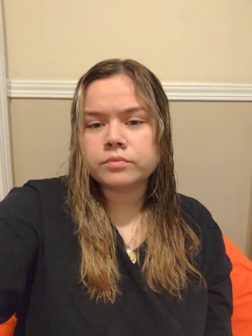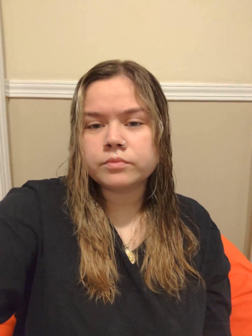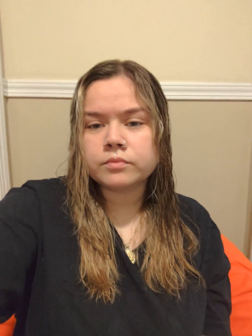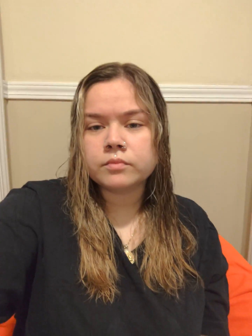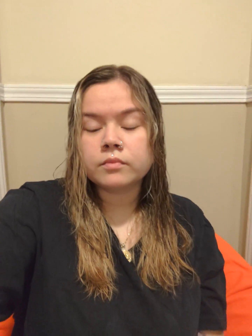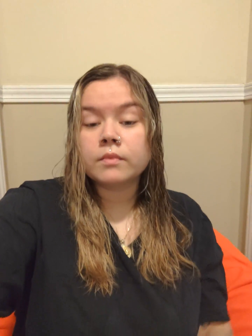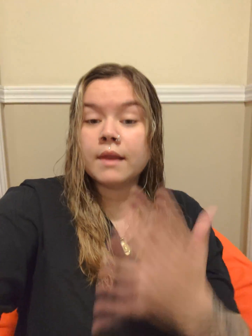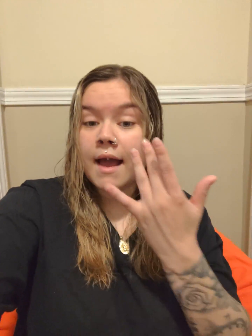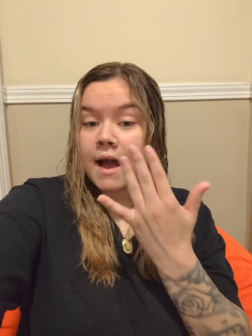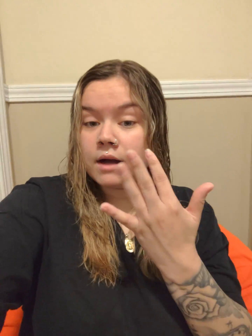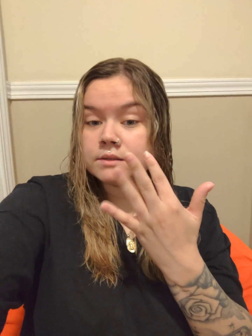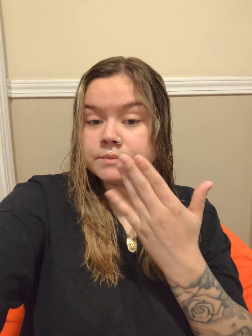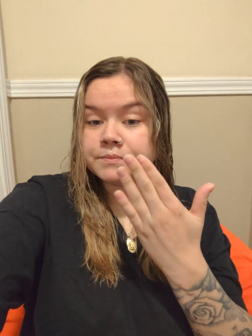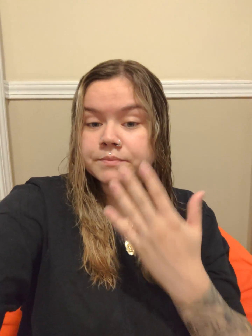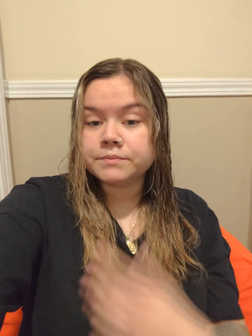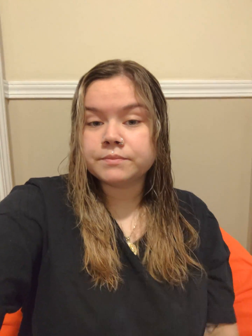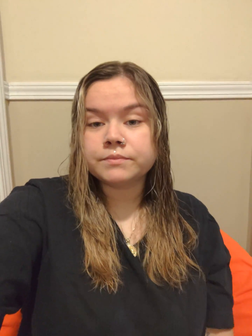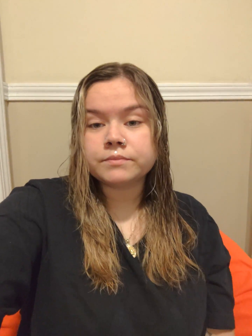hand